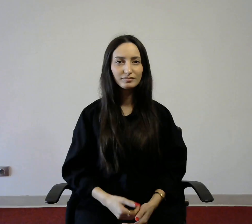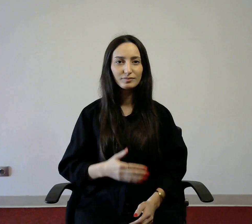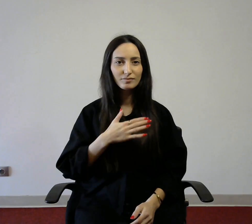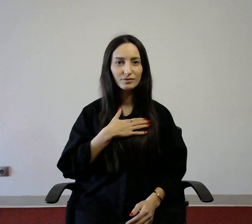mən